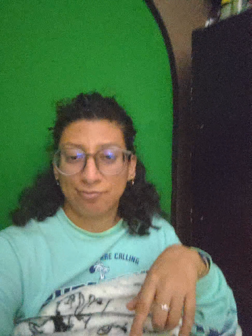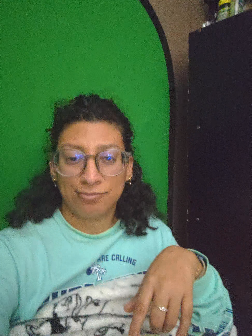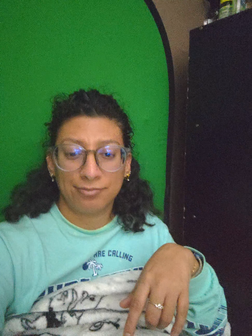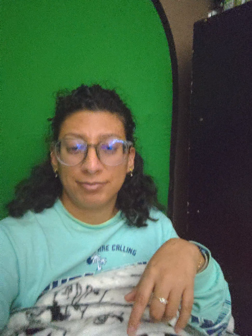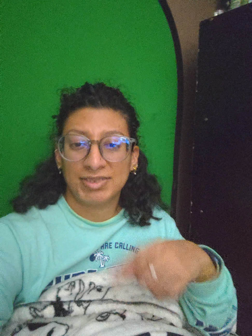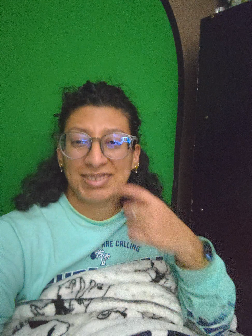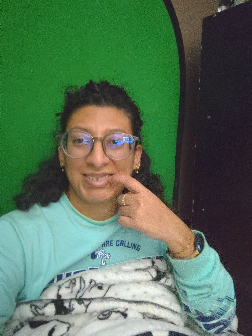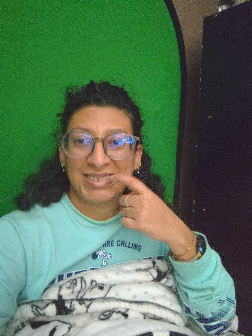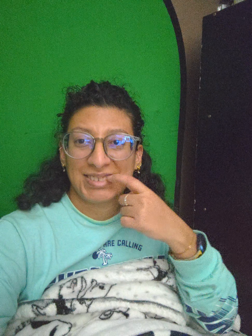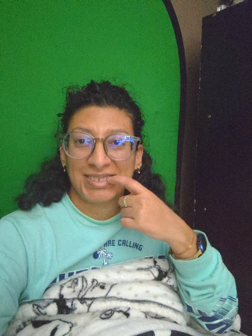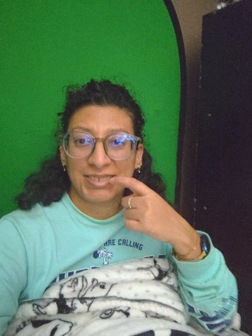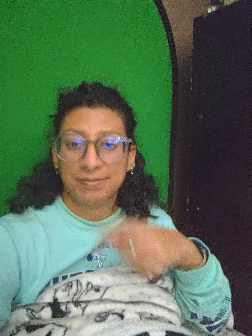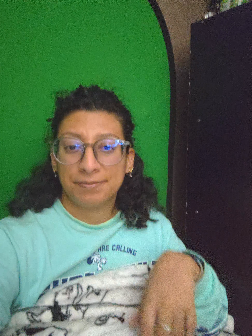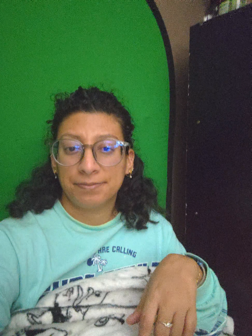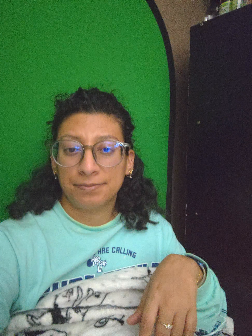tooth